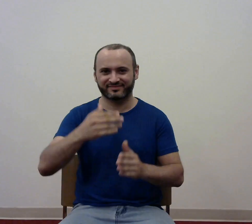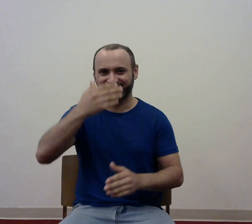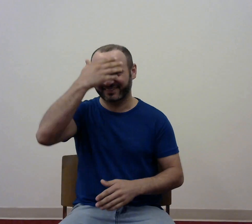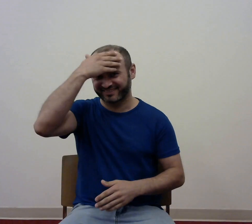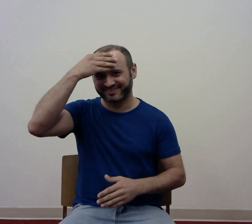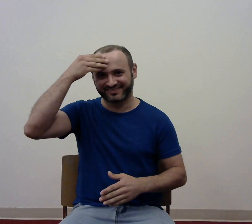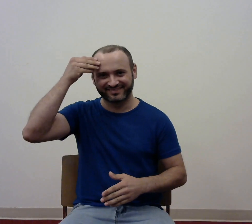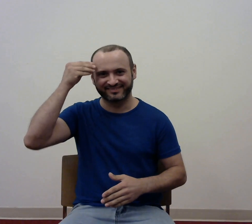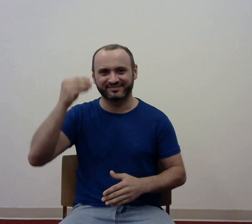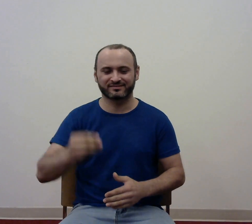unutmuşam